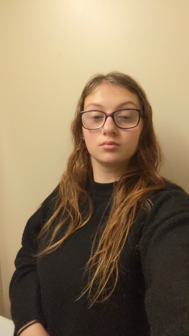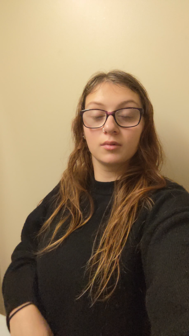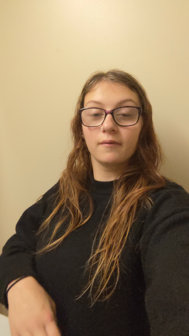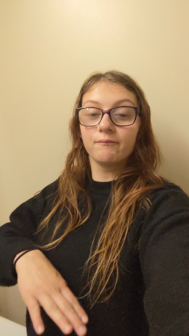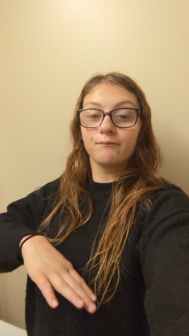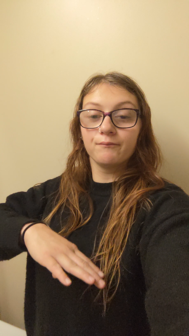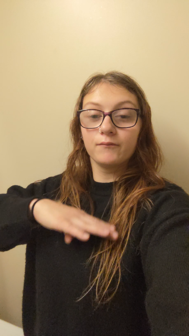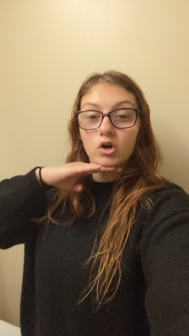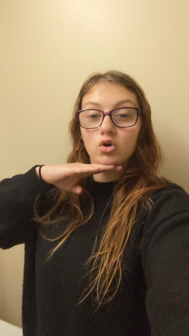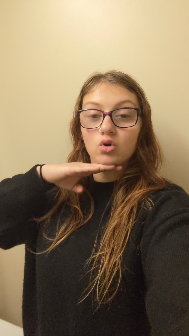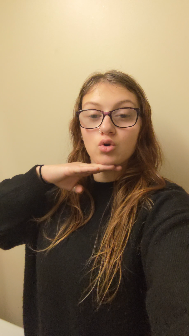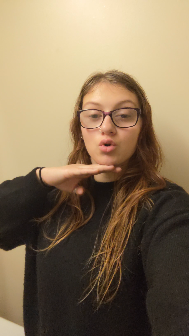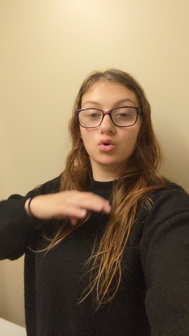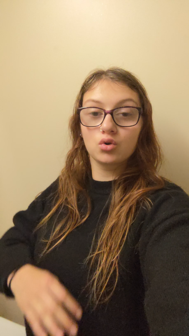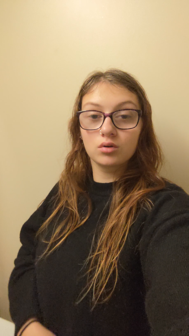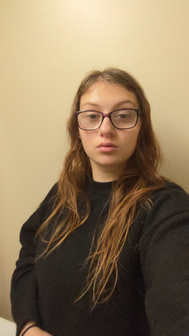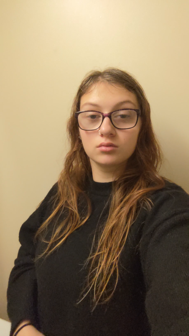full